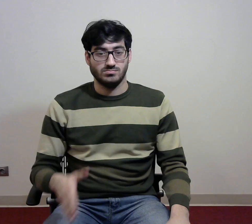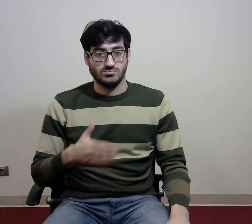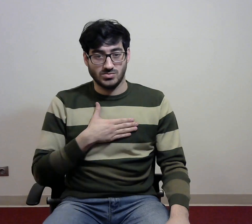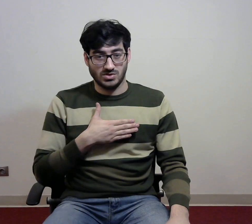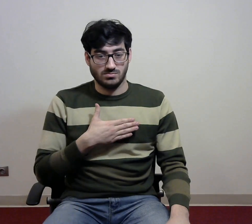mən